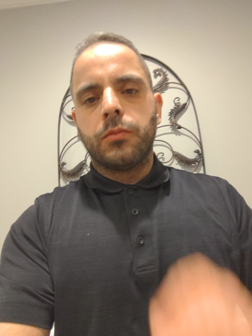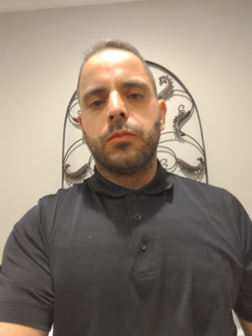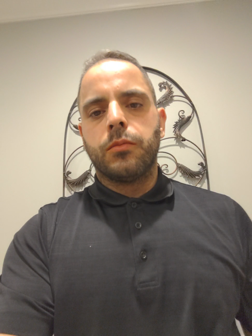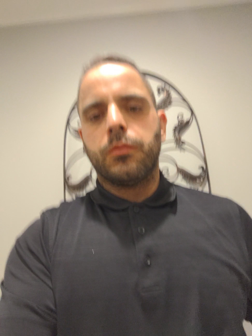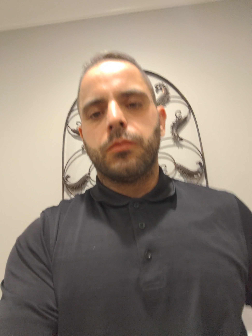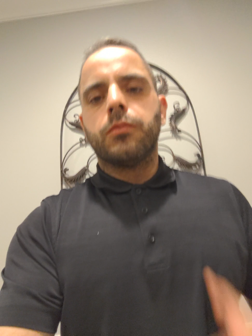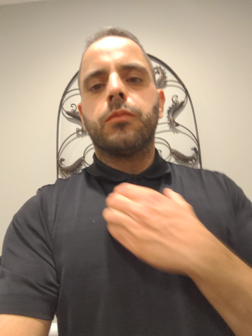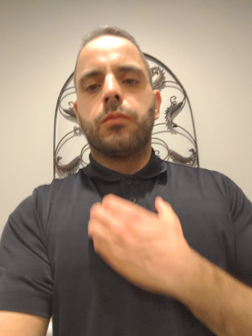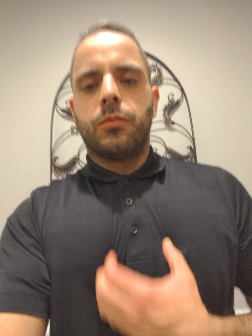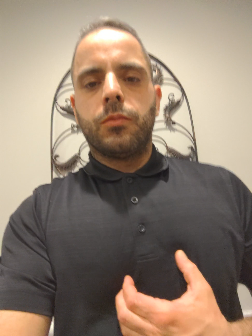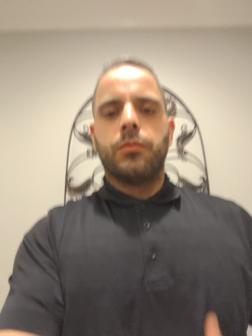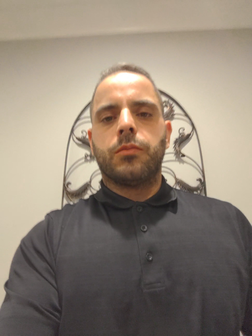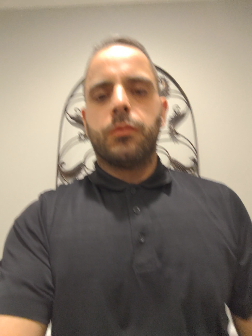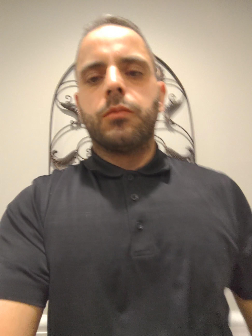hungry